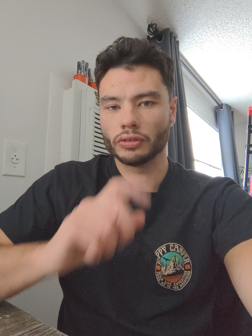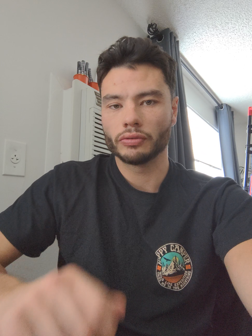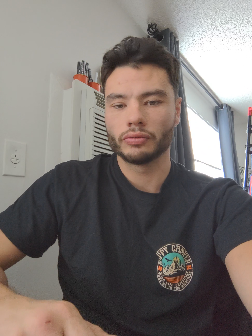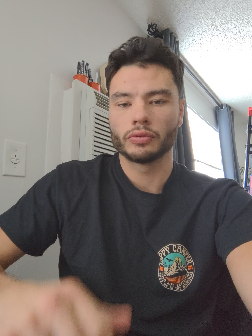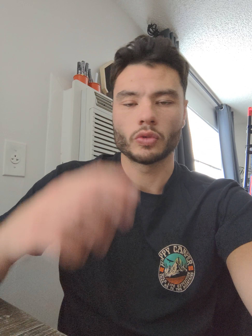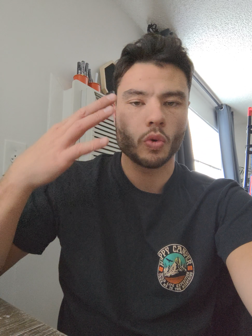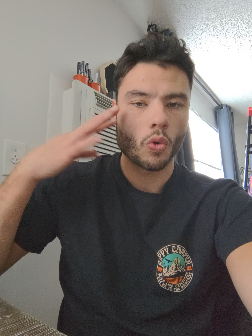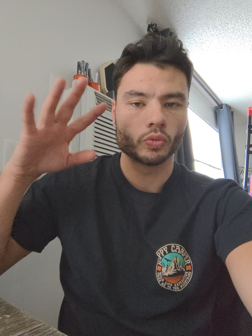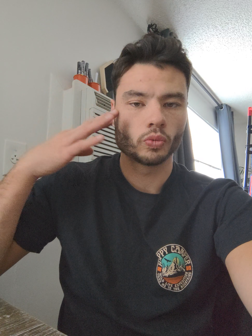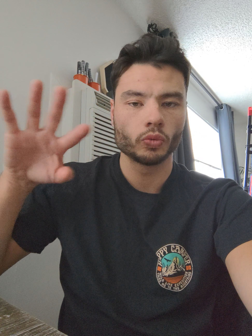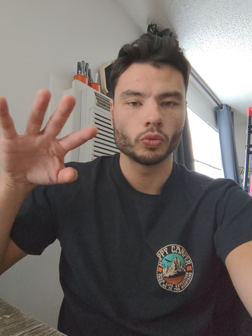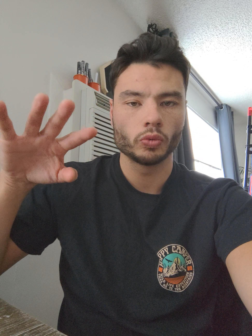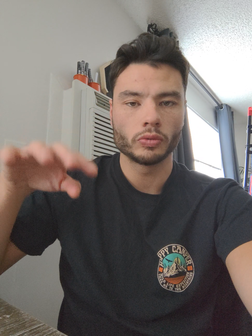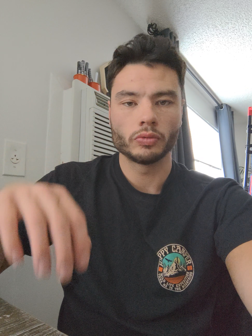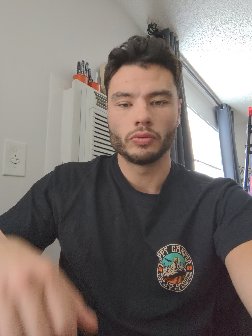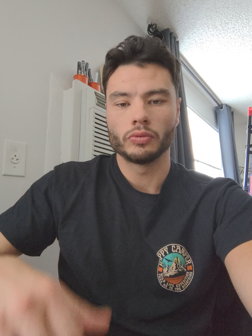noisy